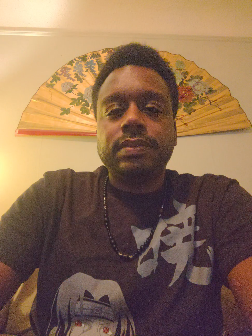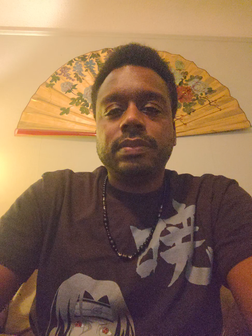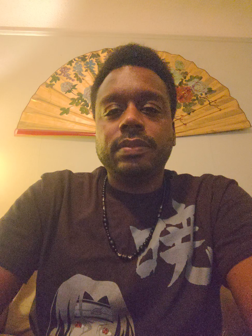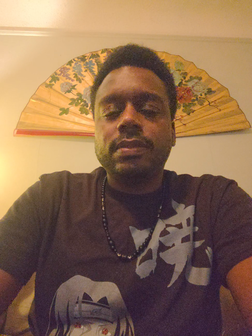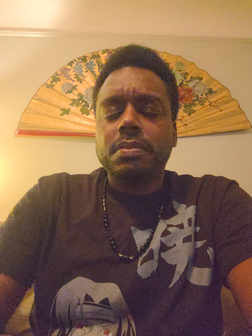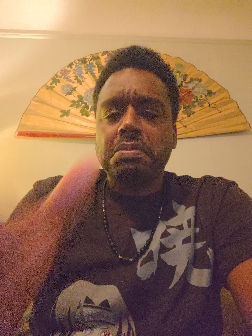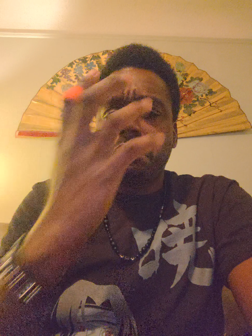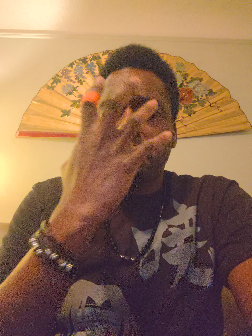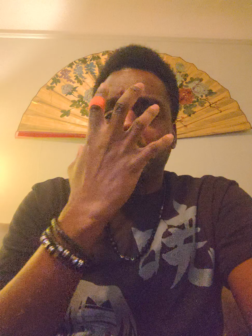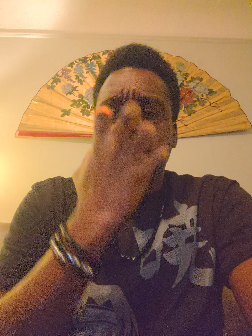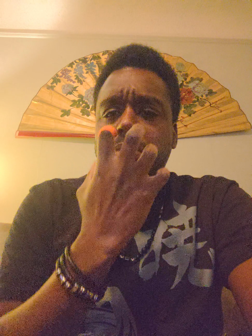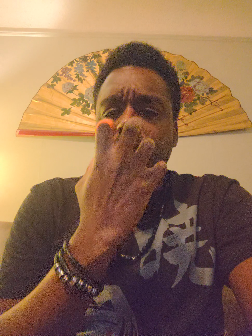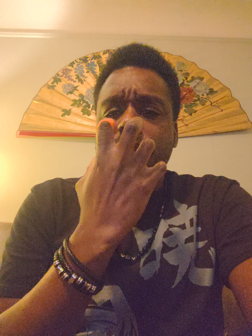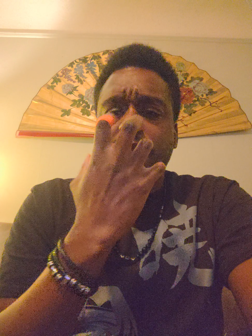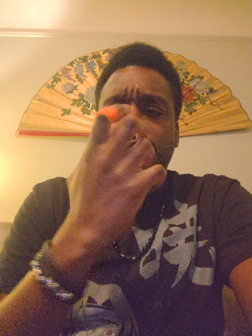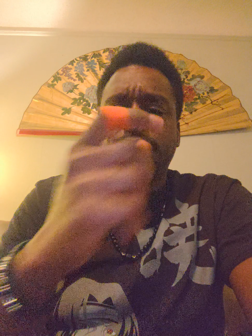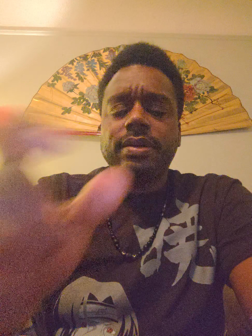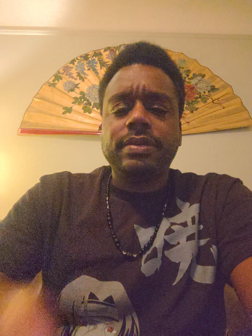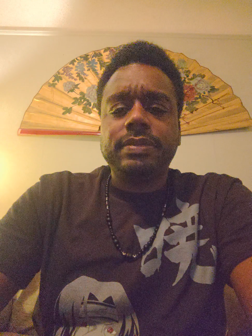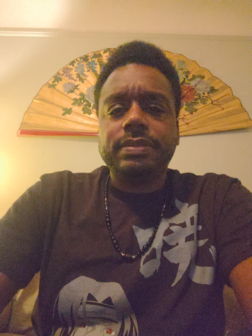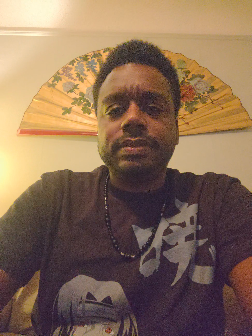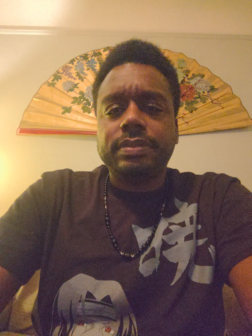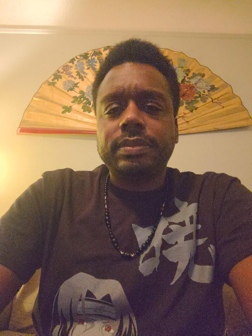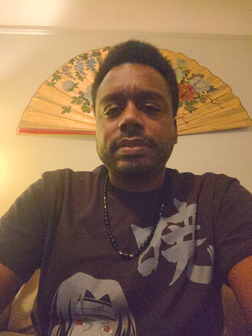mad